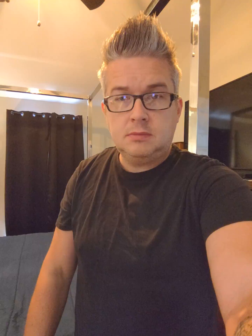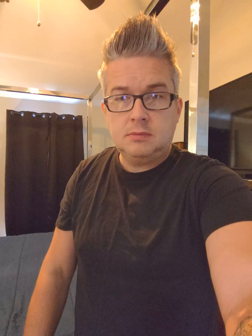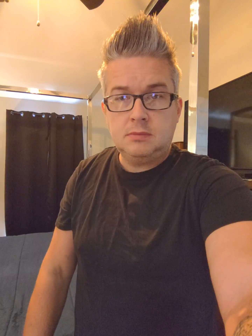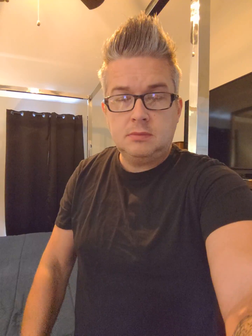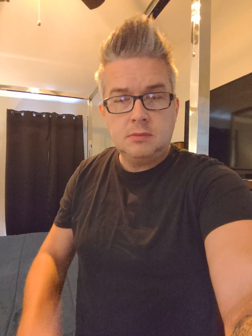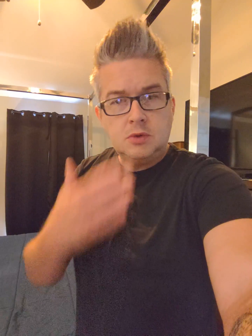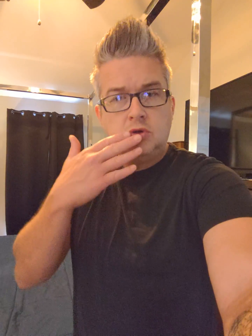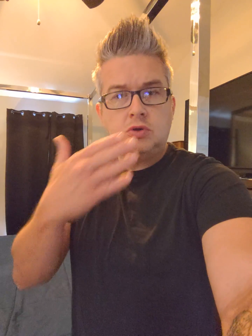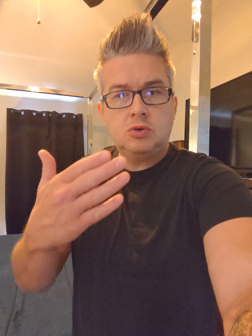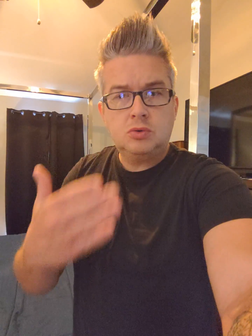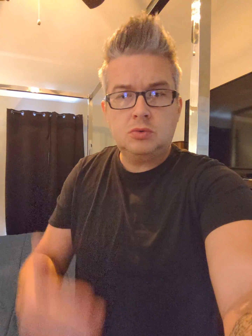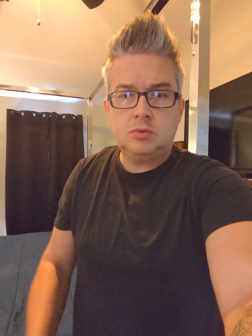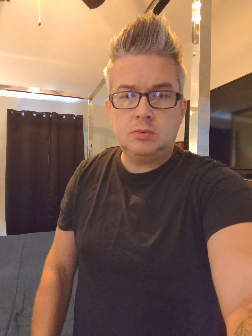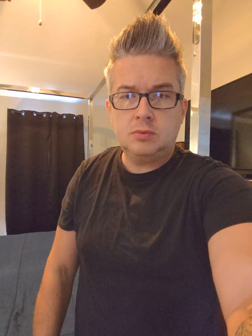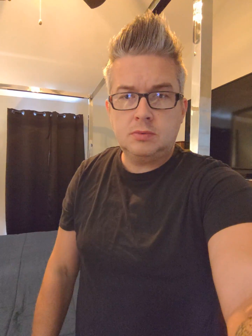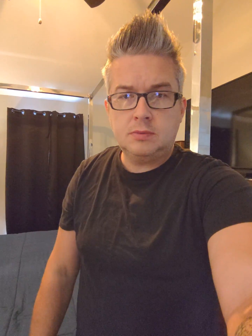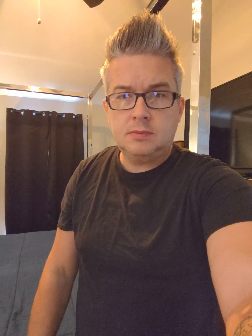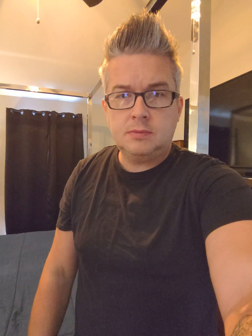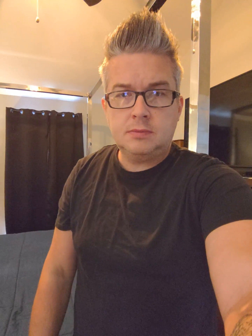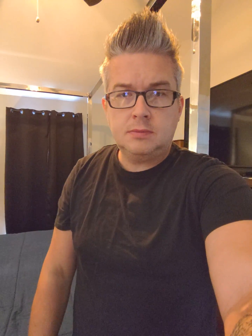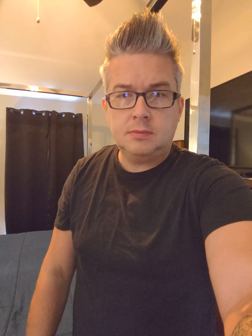good